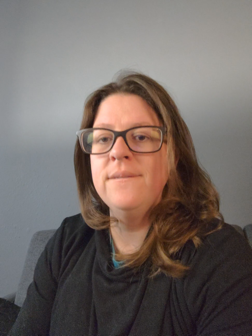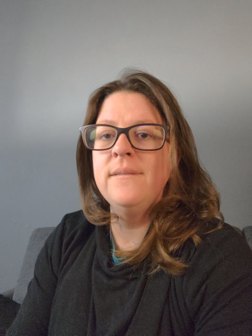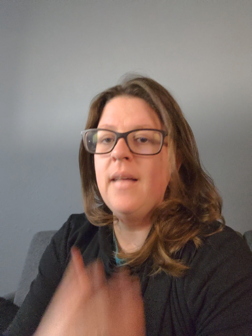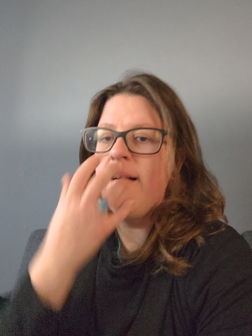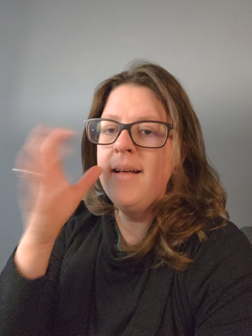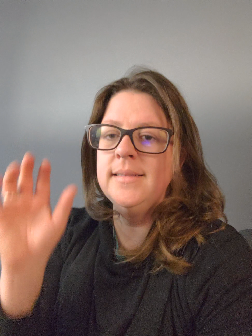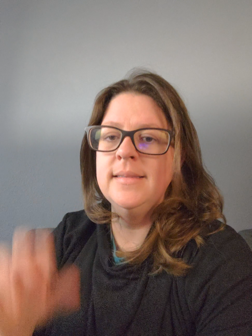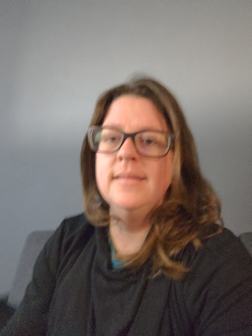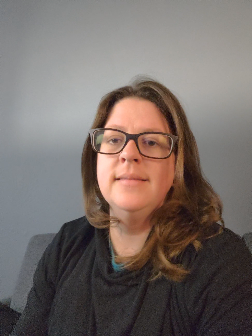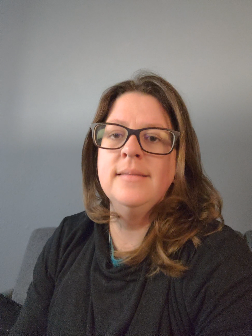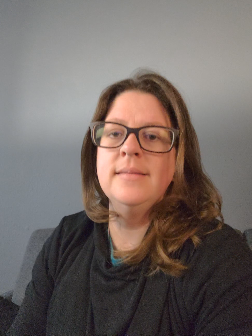hot